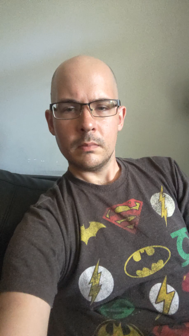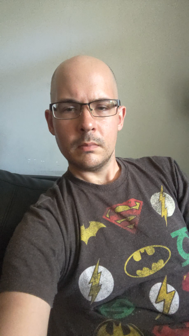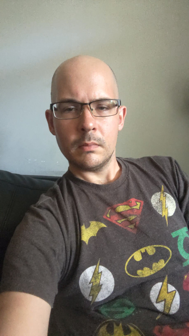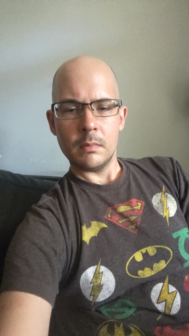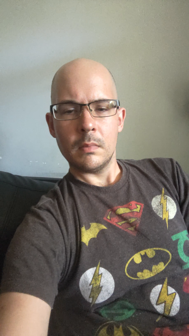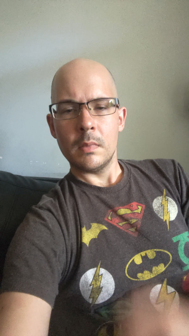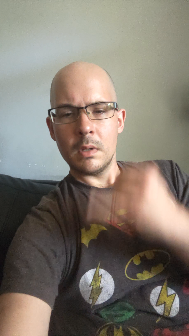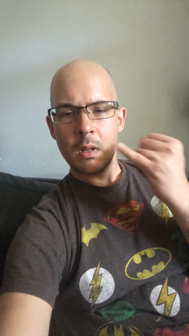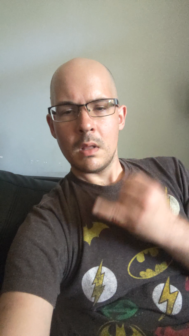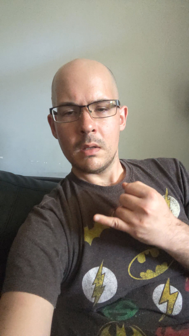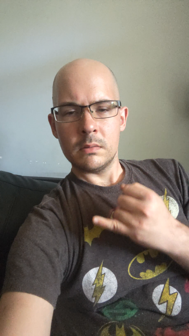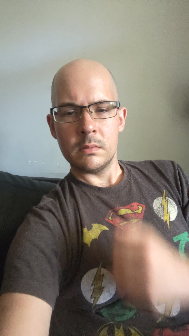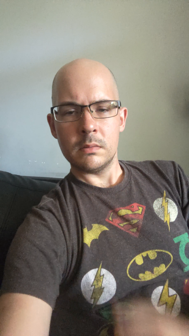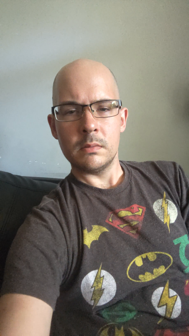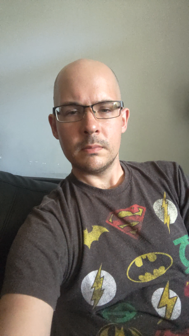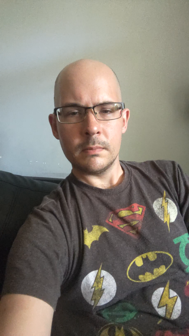last